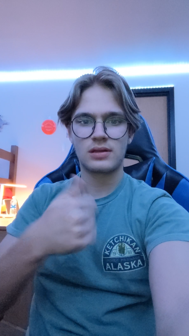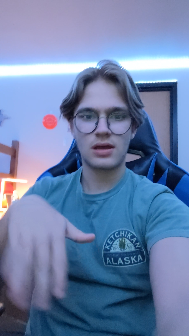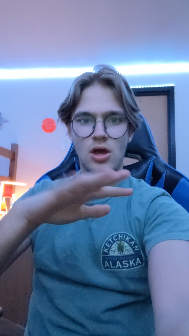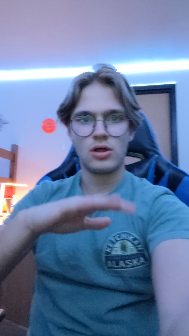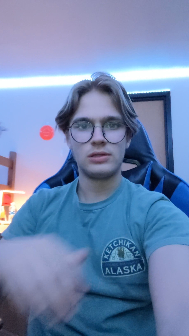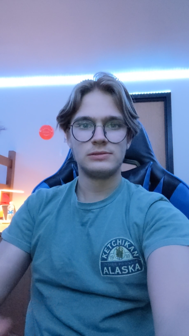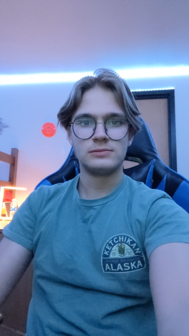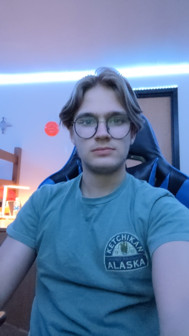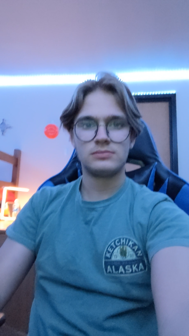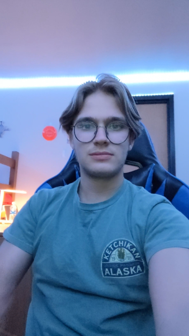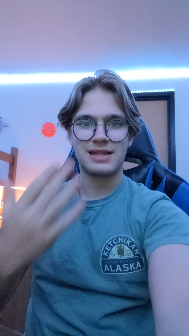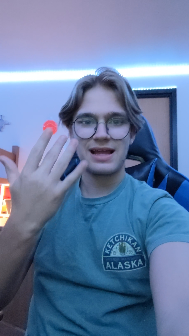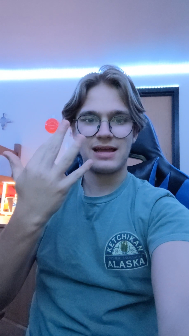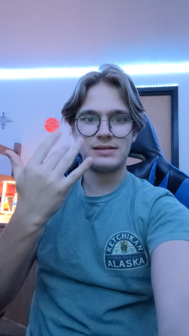hand